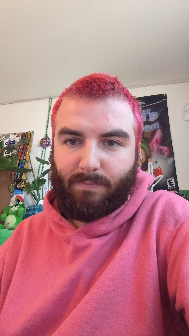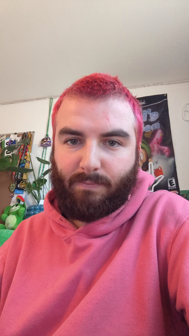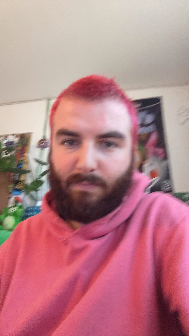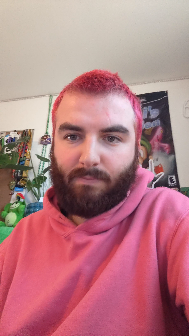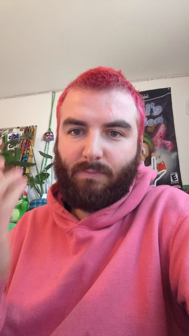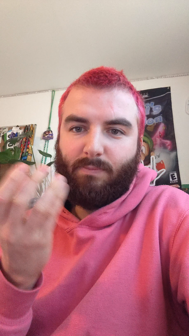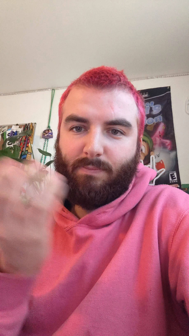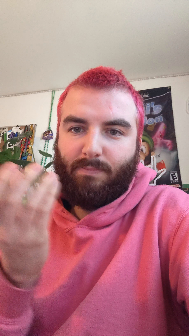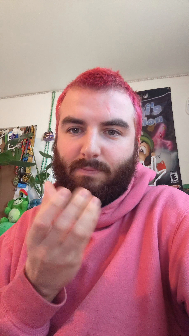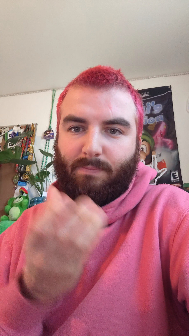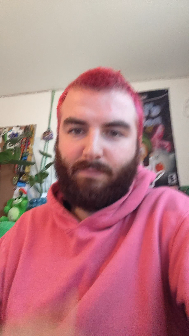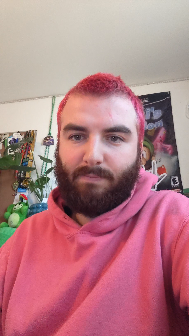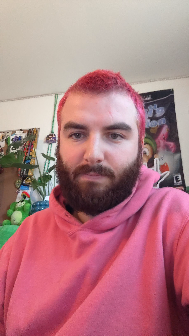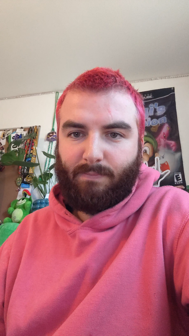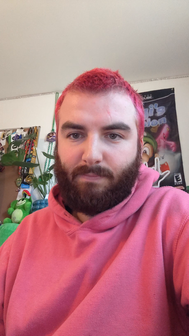shake